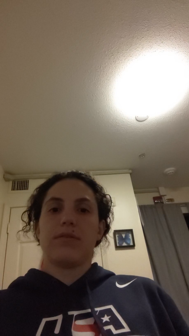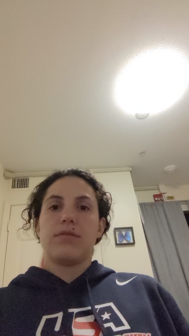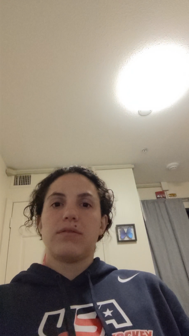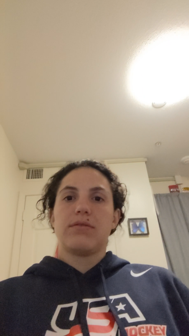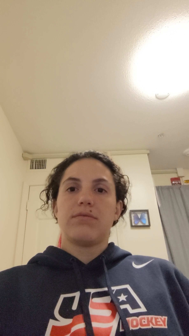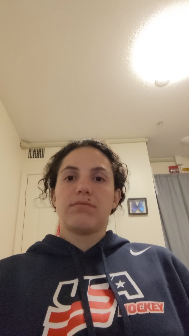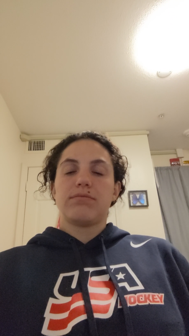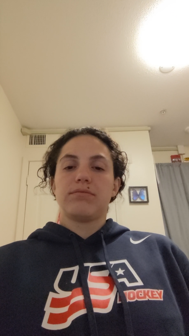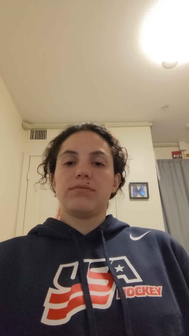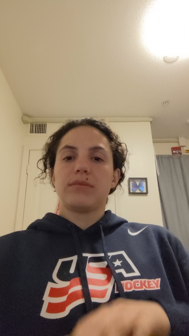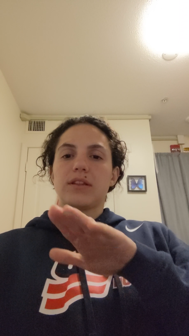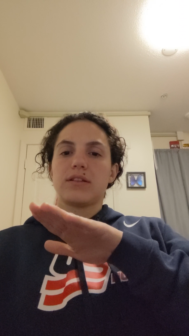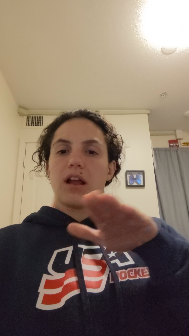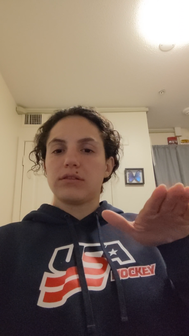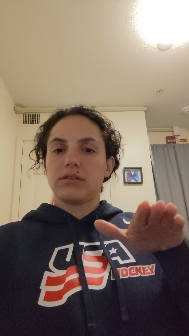nice